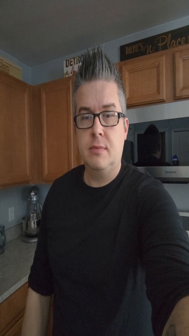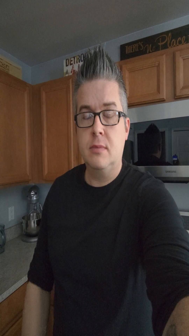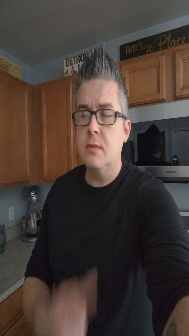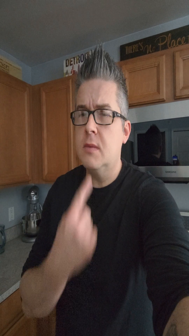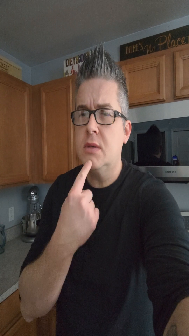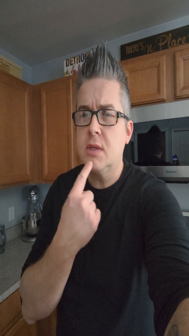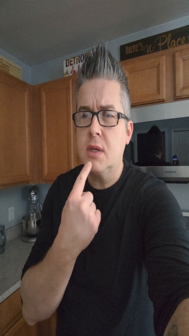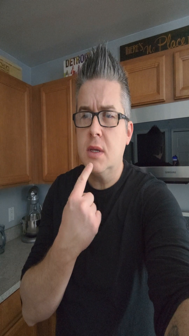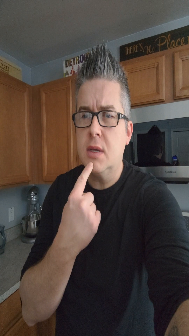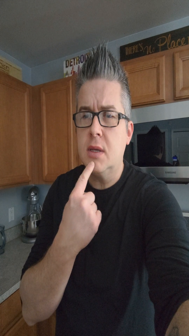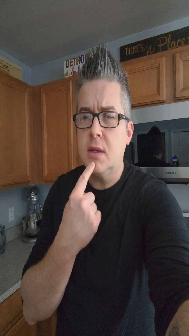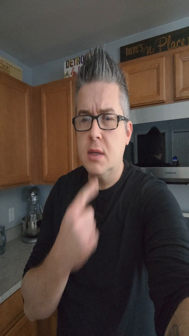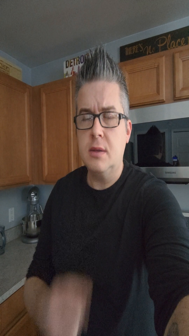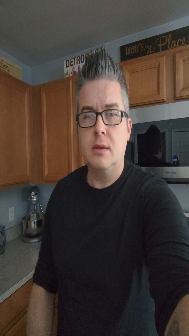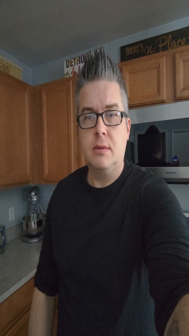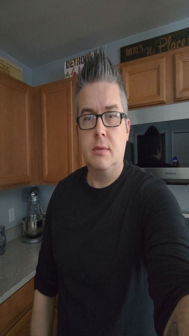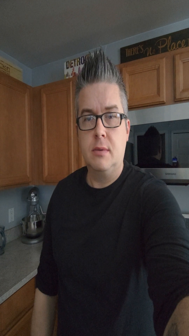say